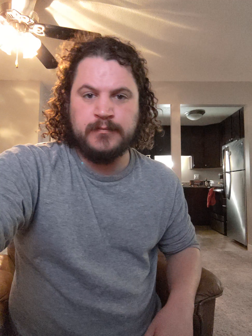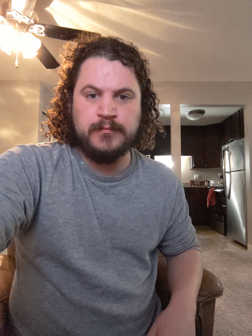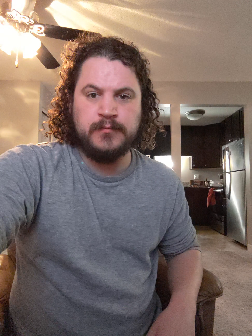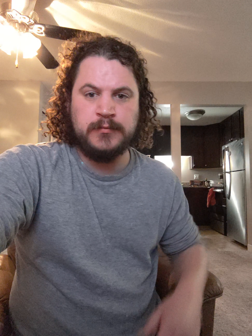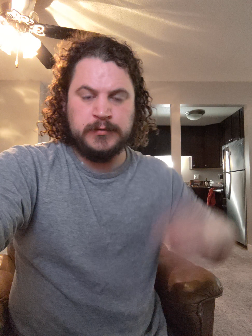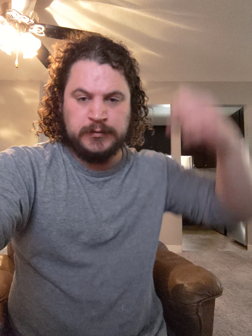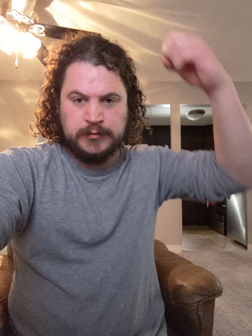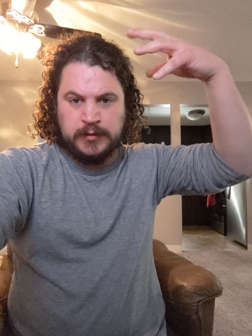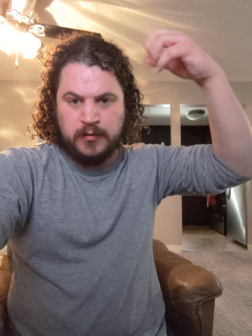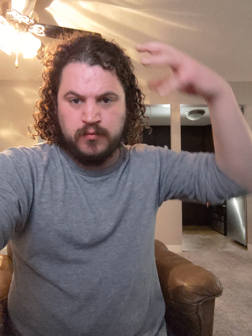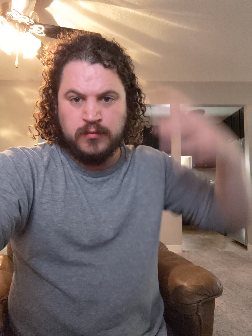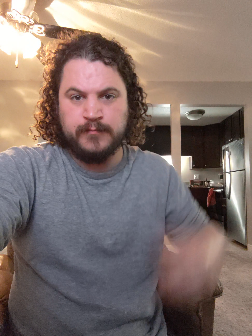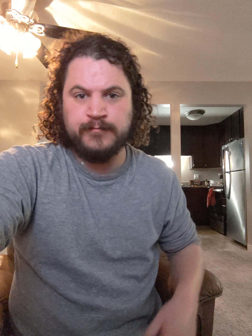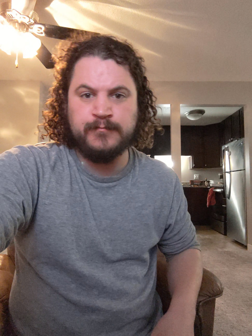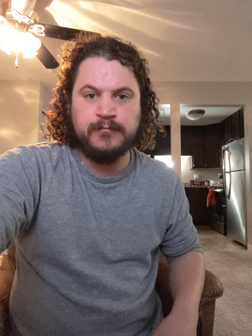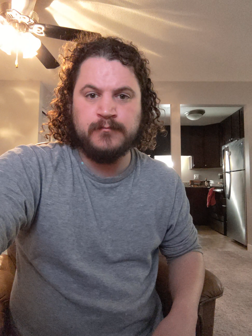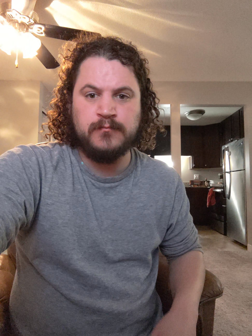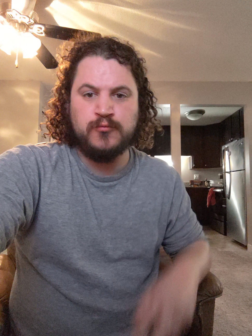shower